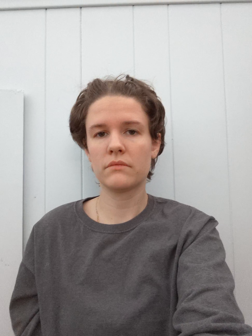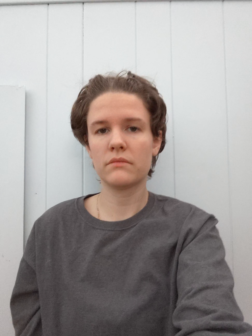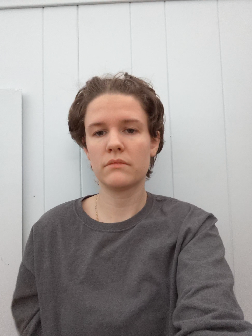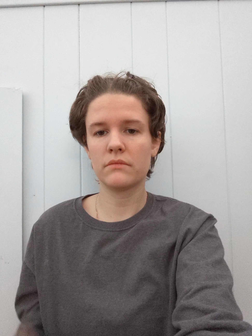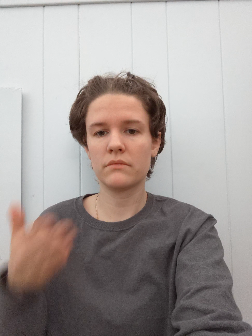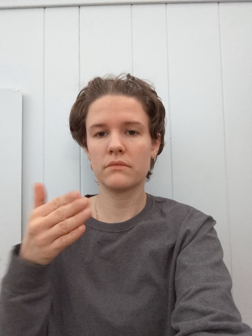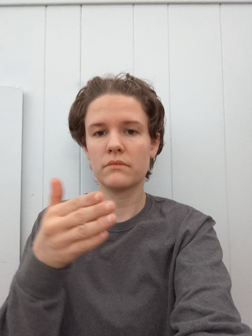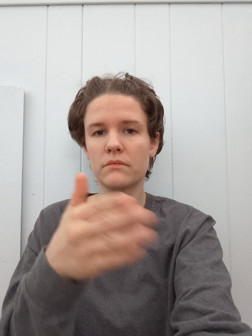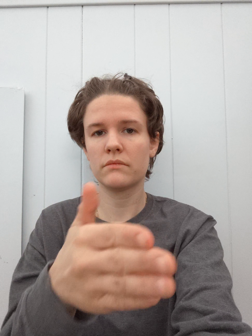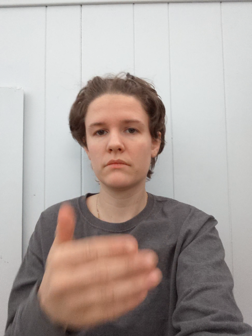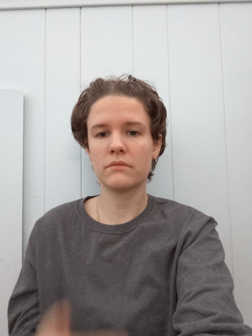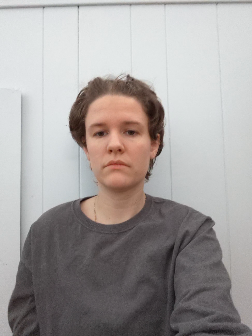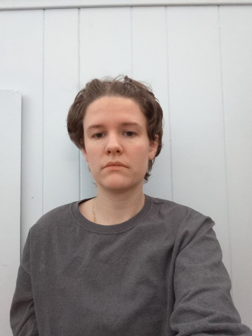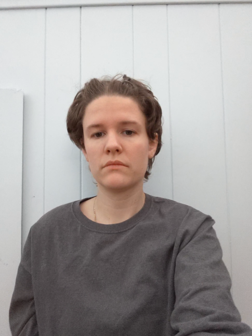fish